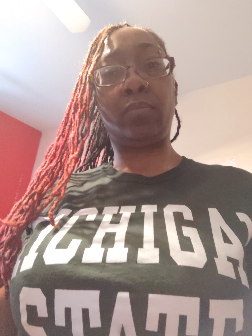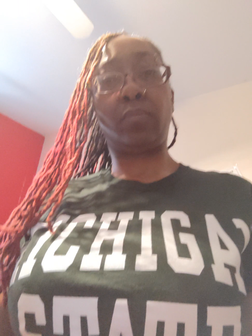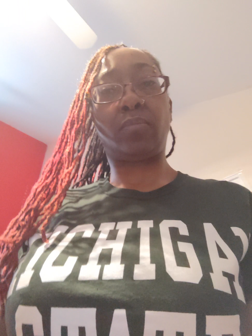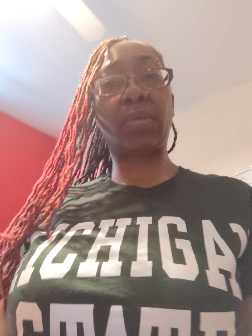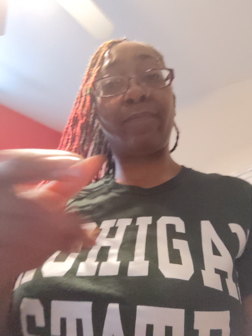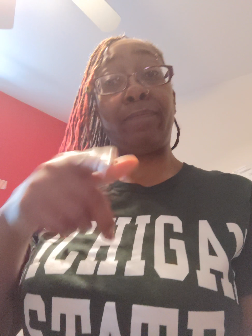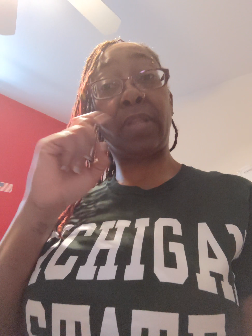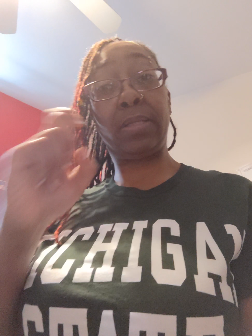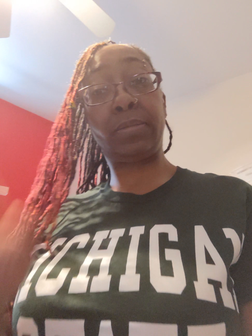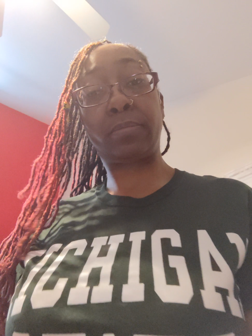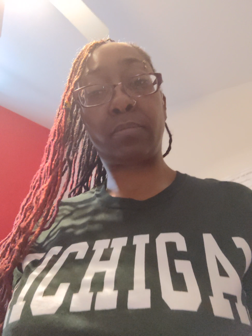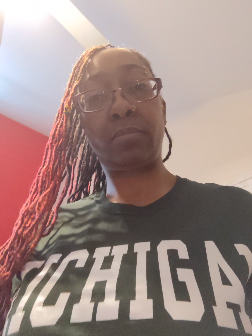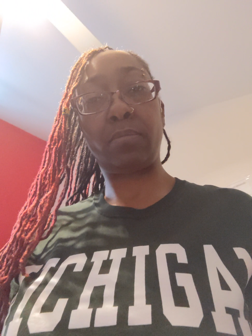fast